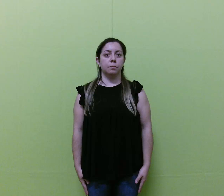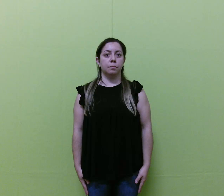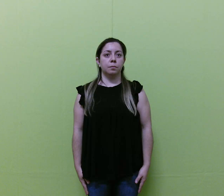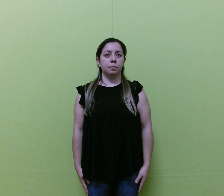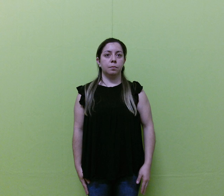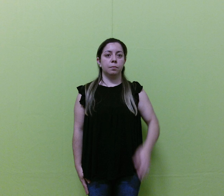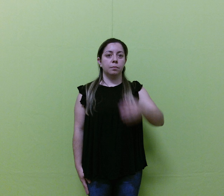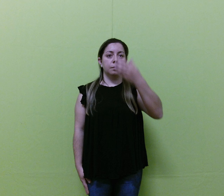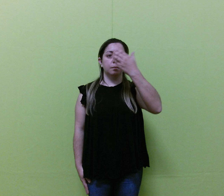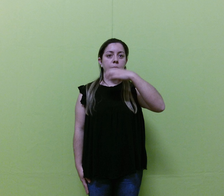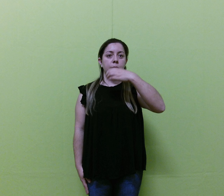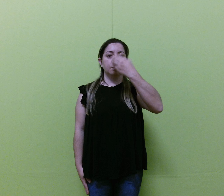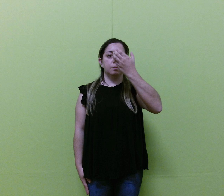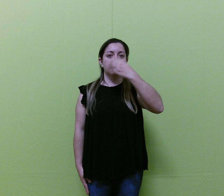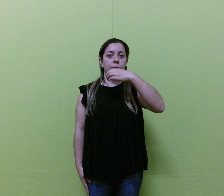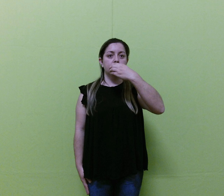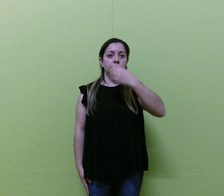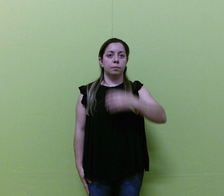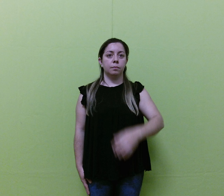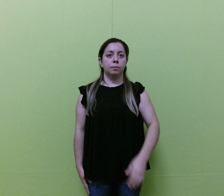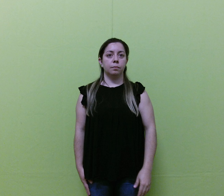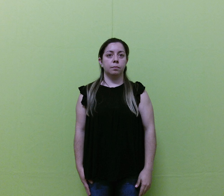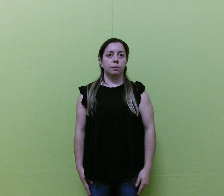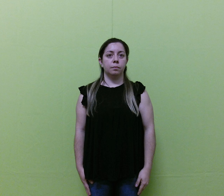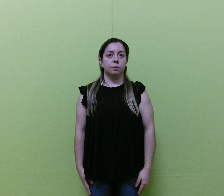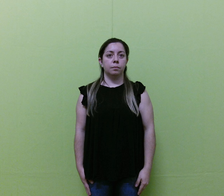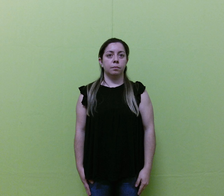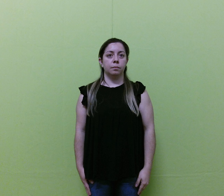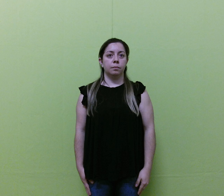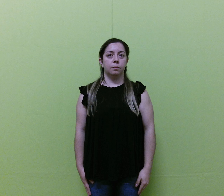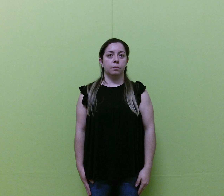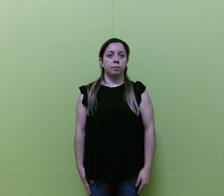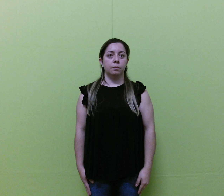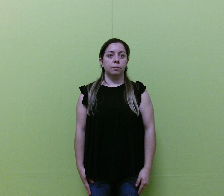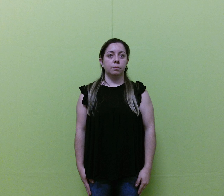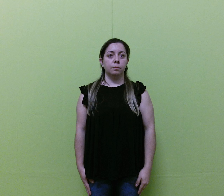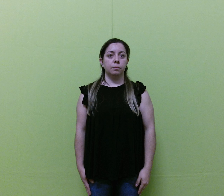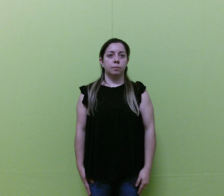maçã